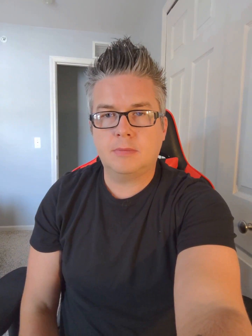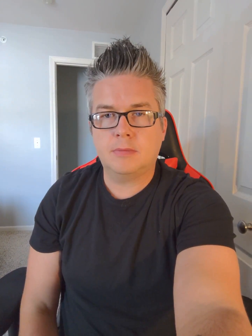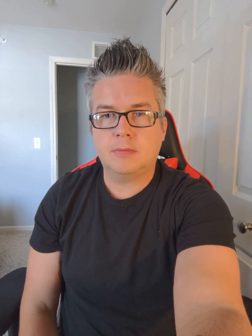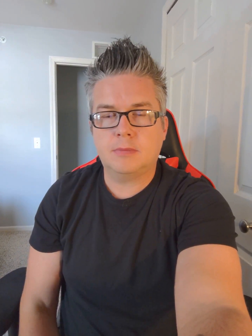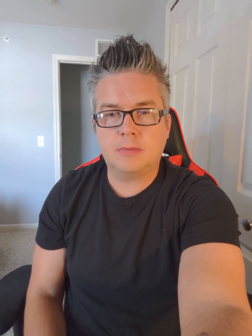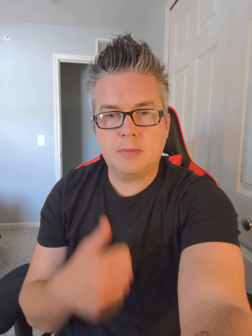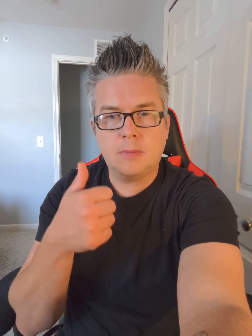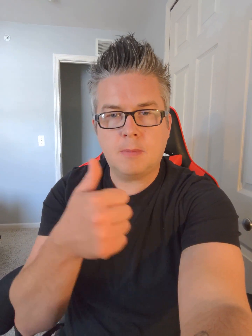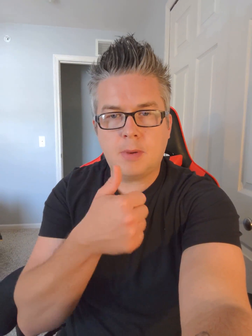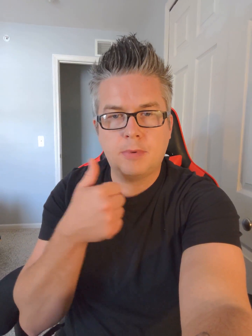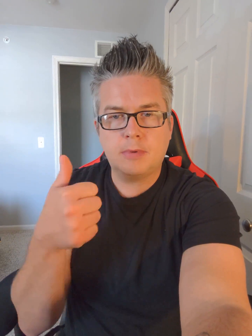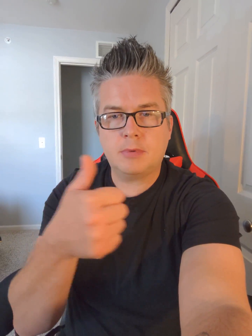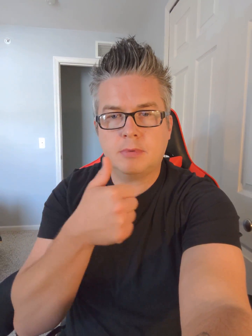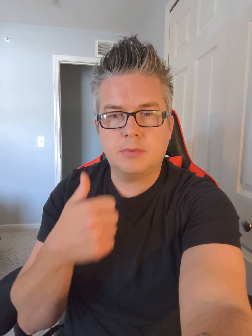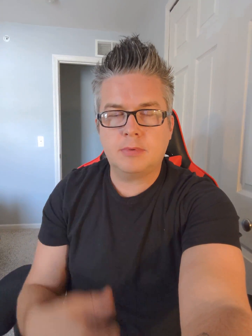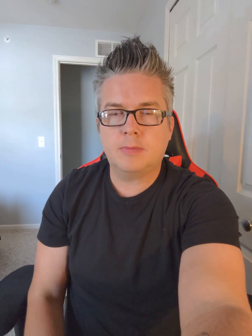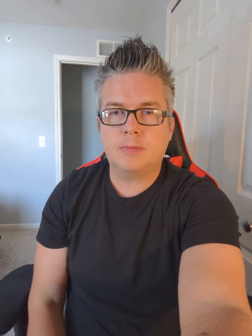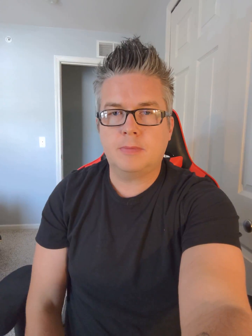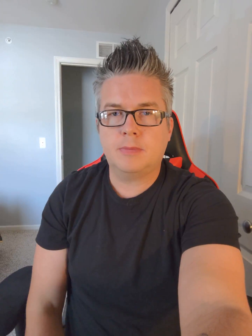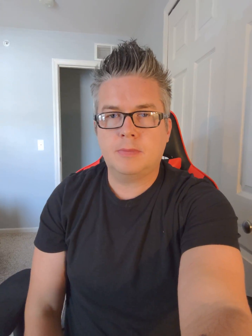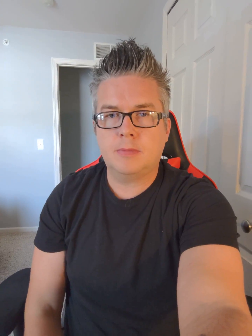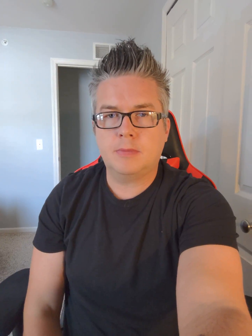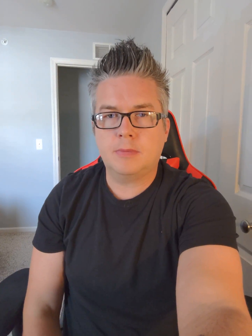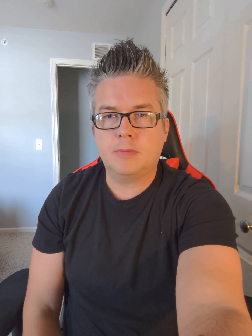basement